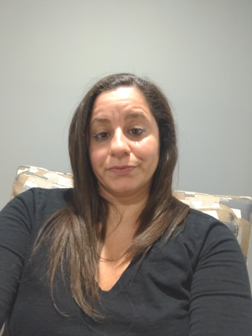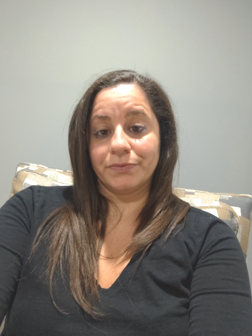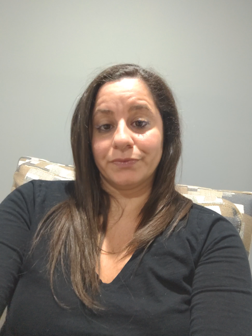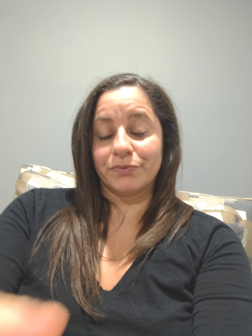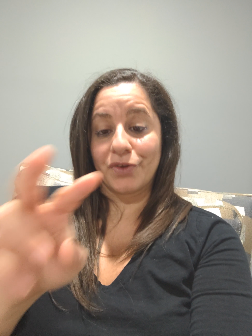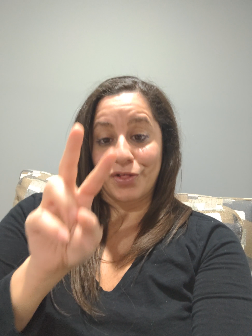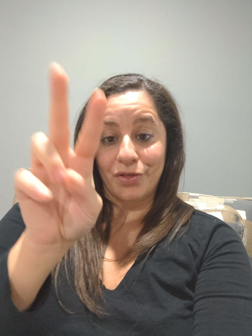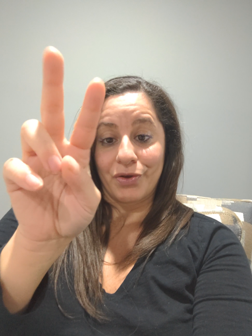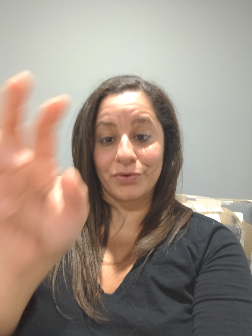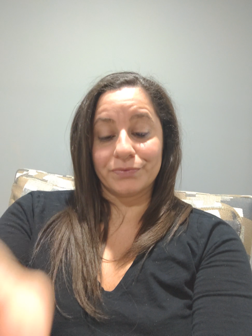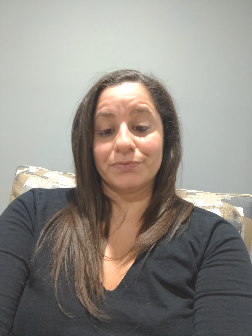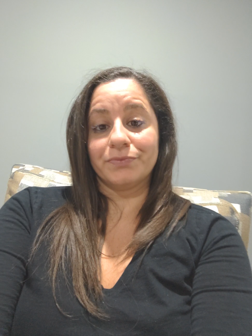look